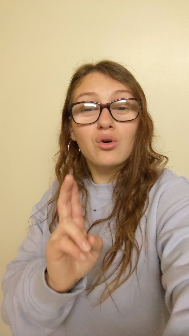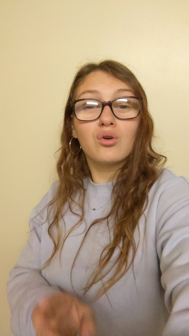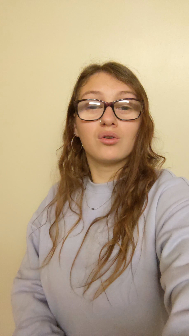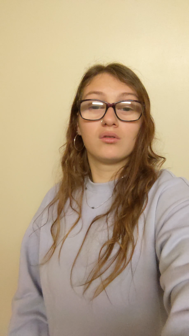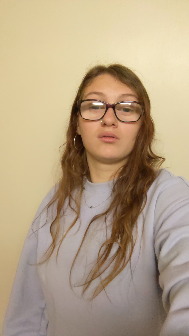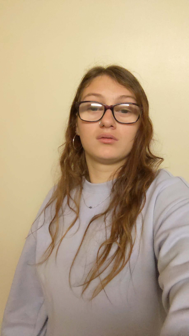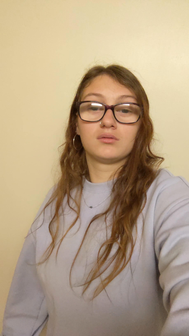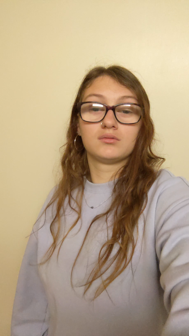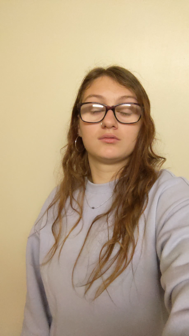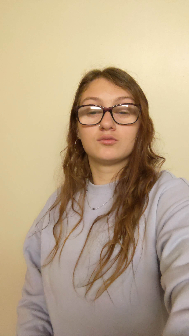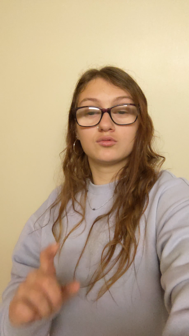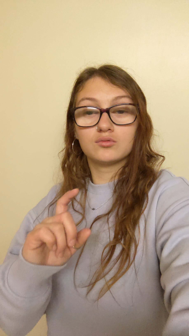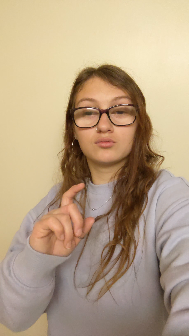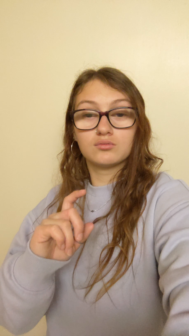present